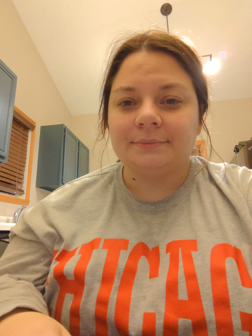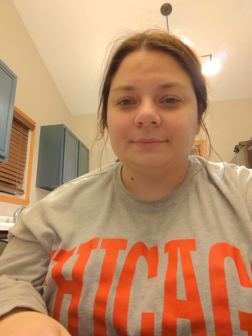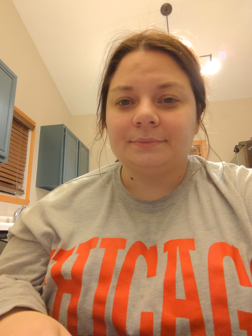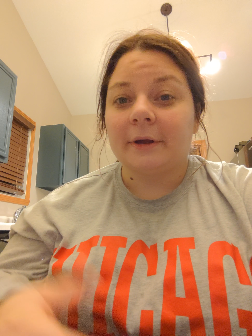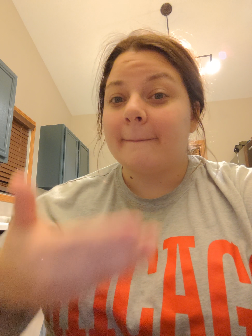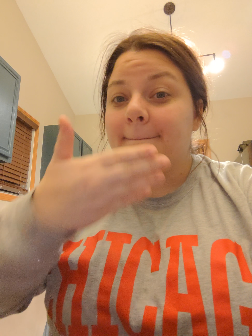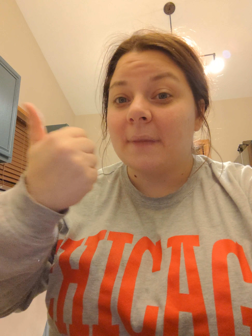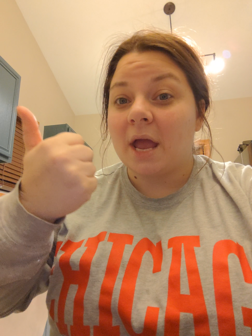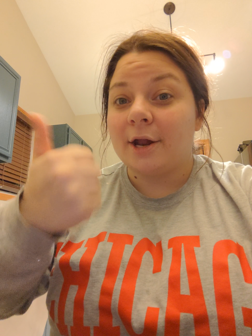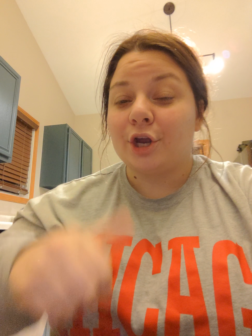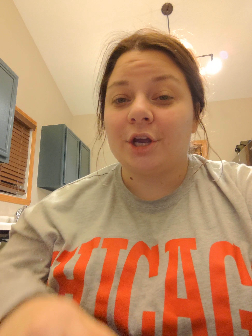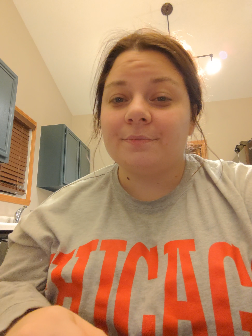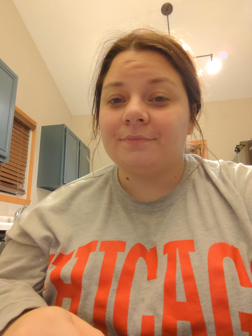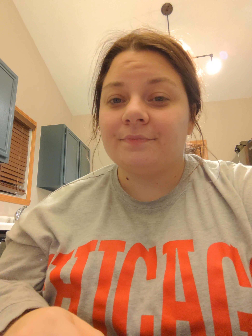better